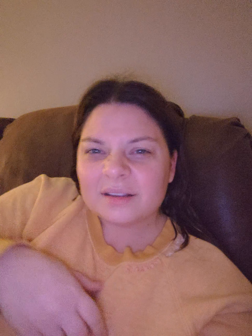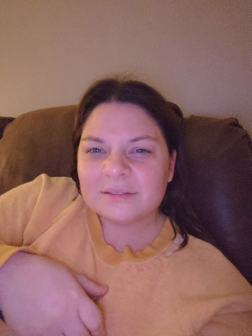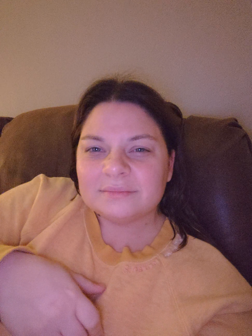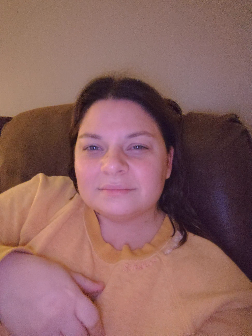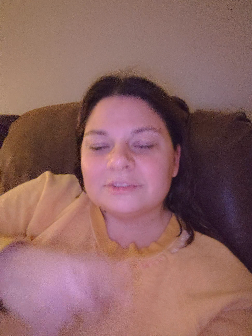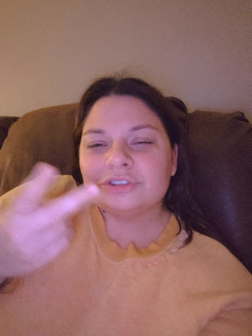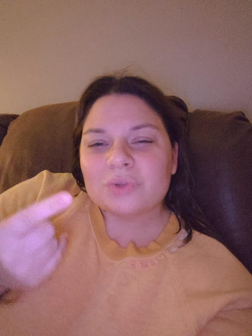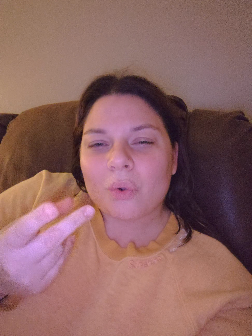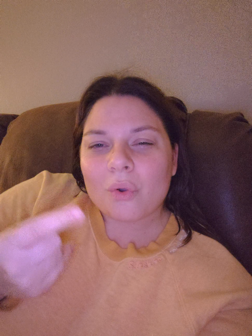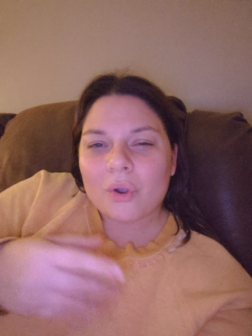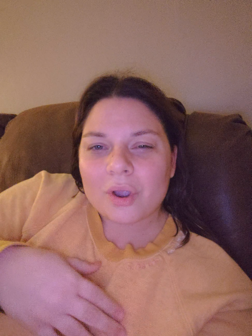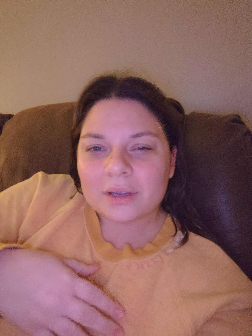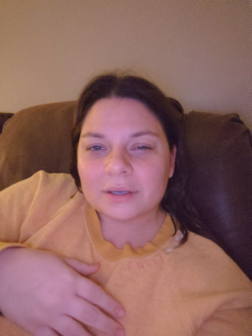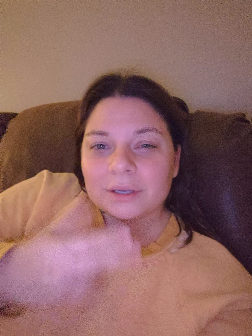dog